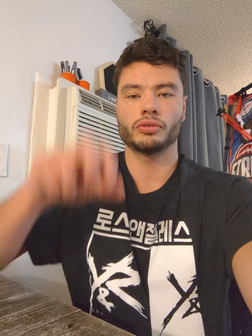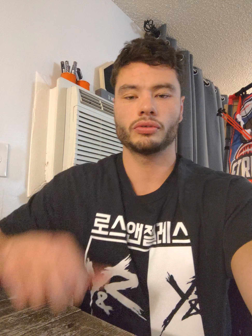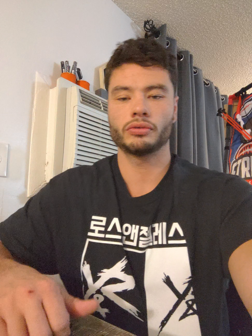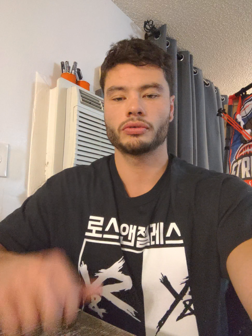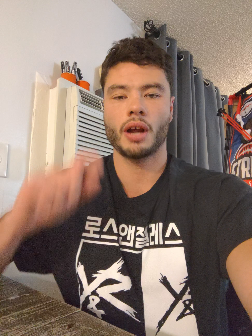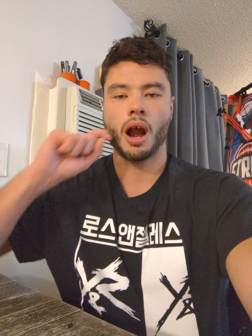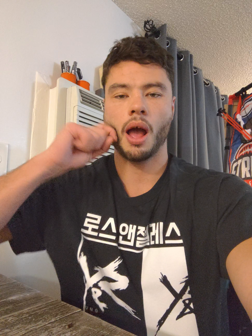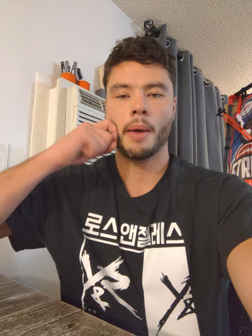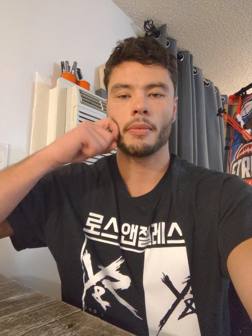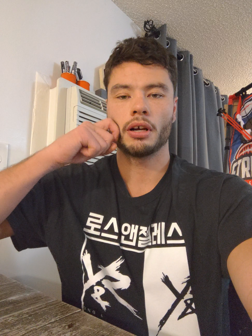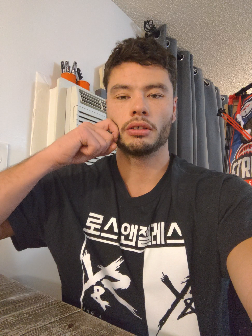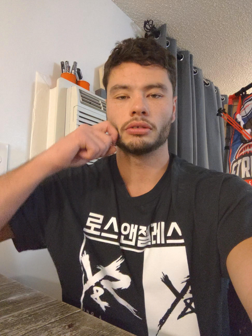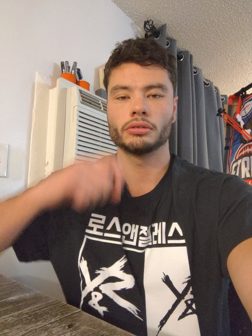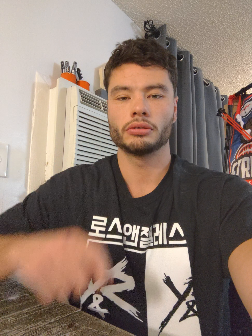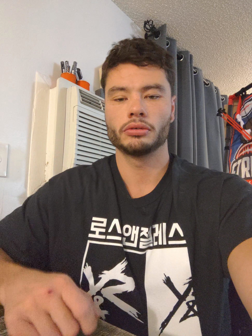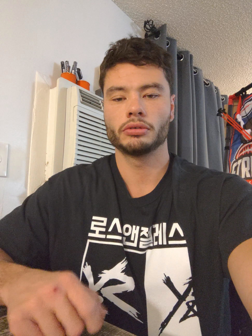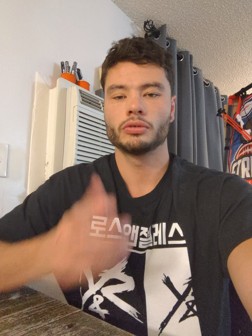apple